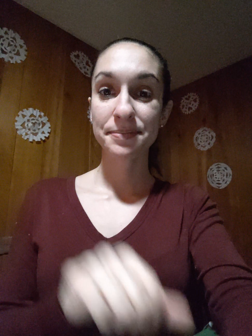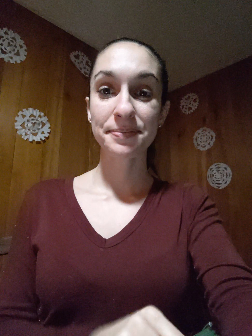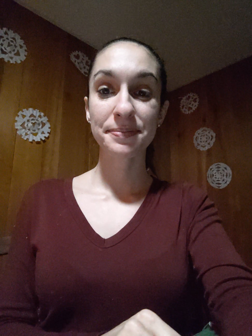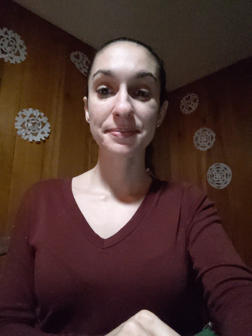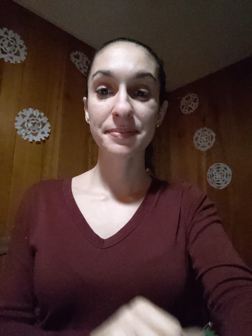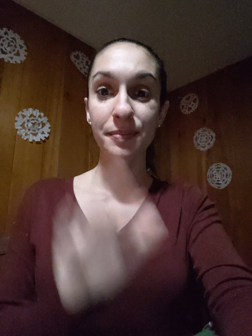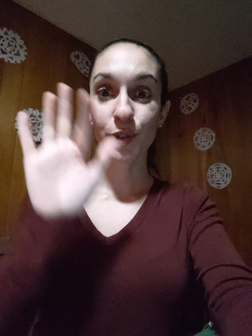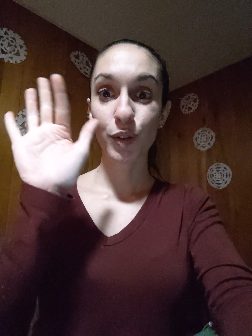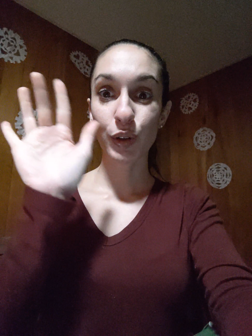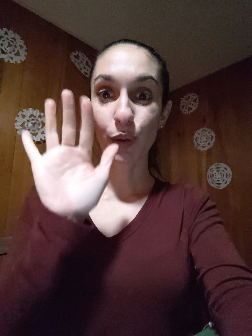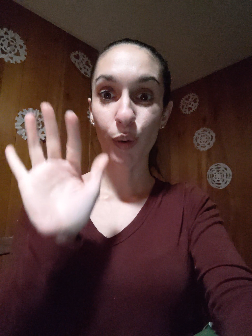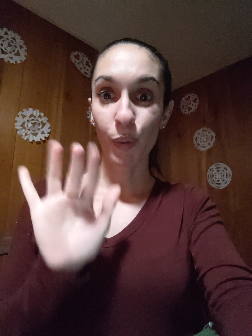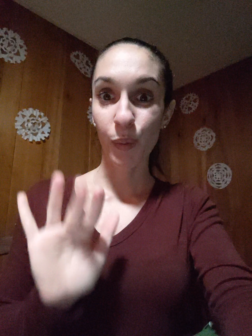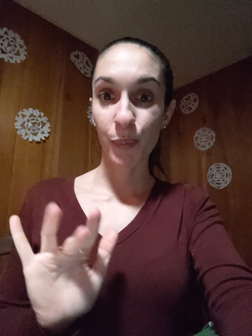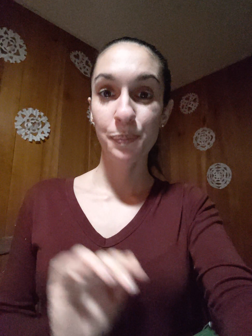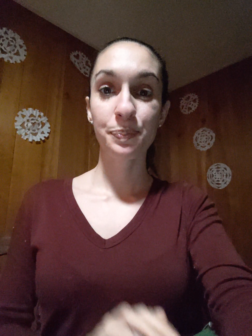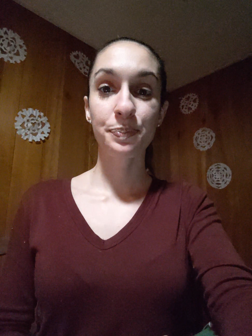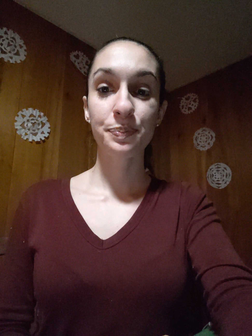snow